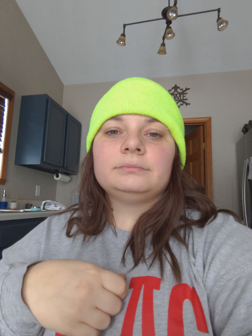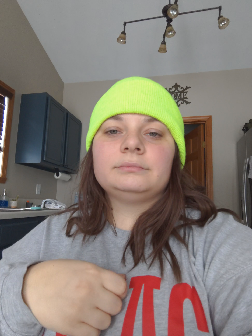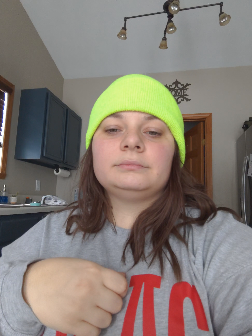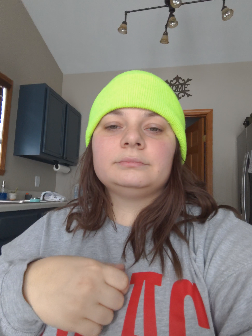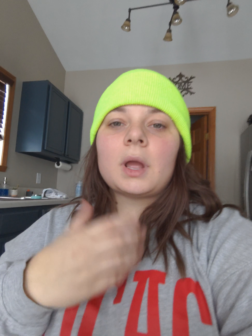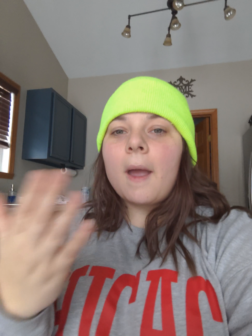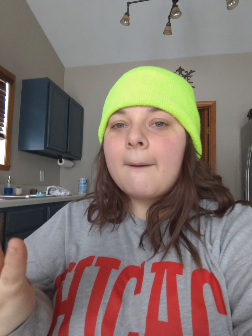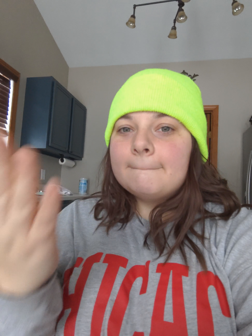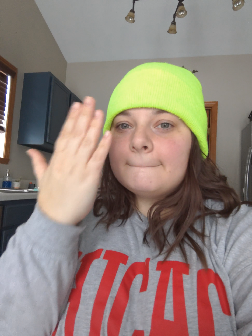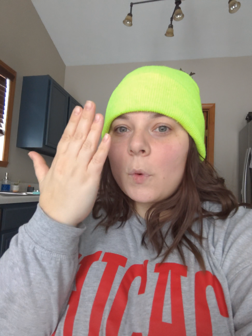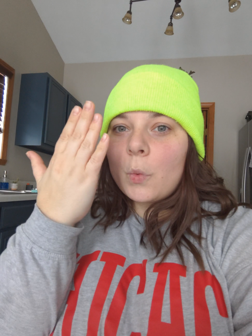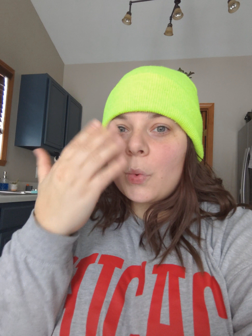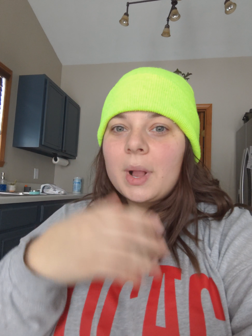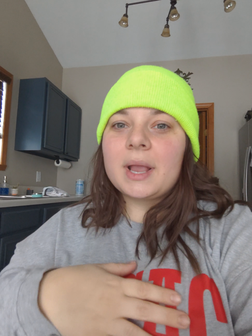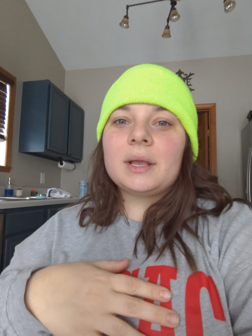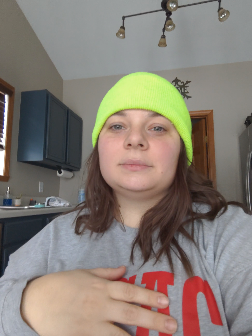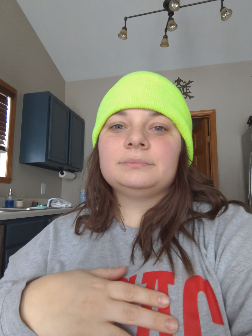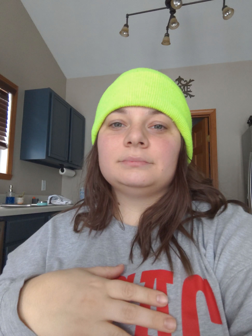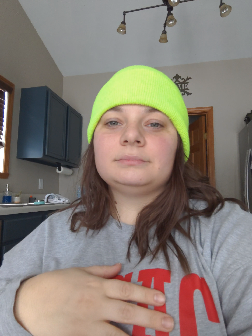morning